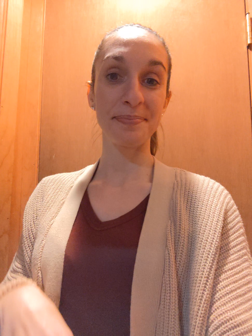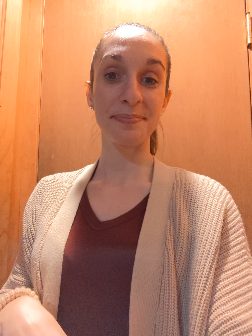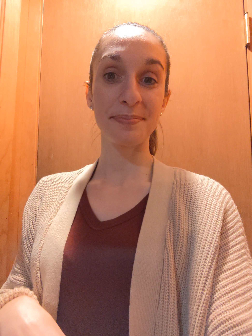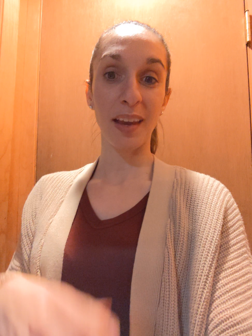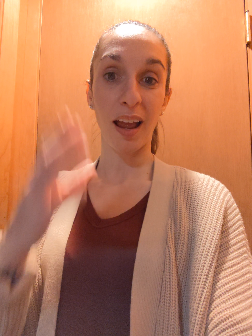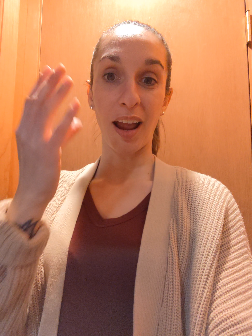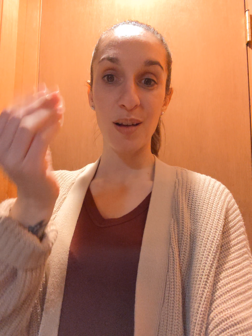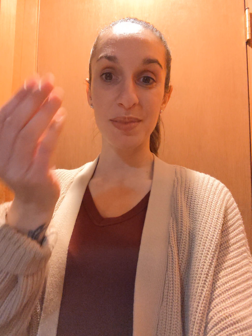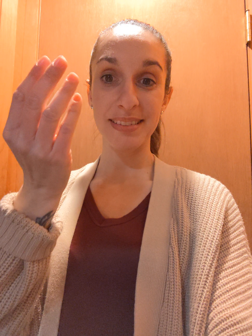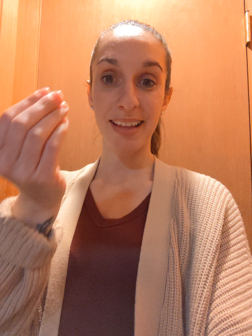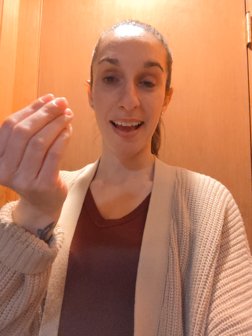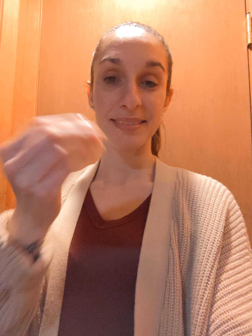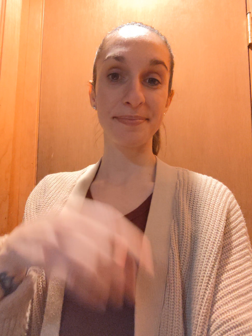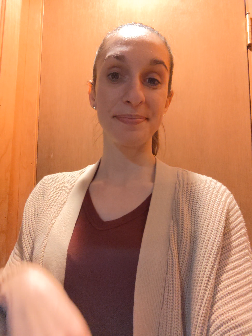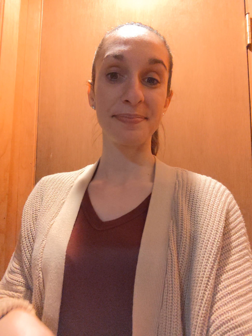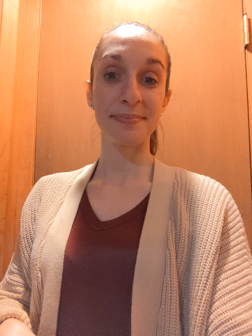outside